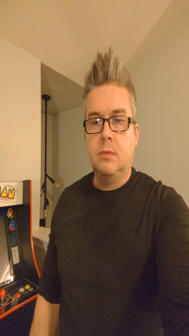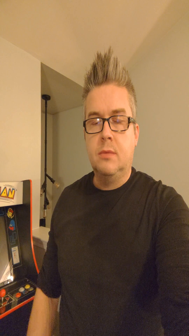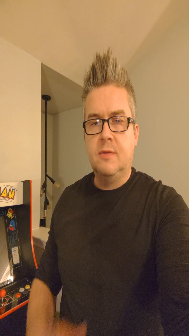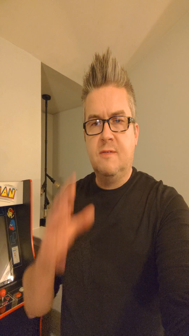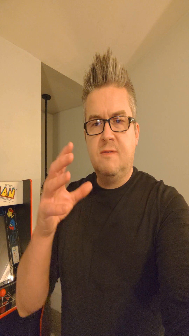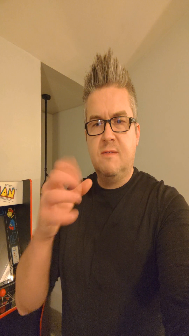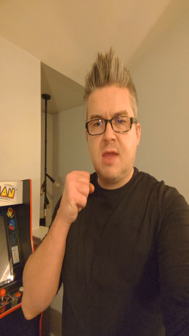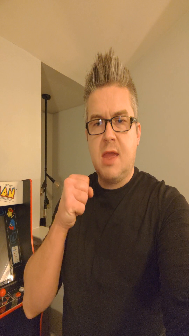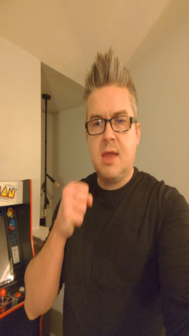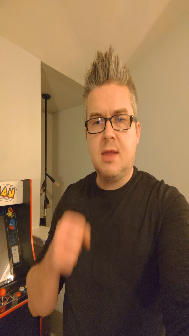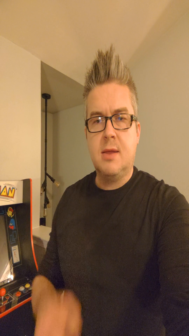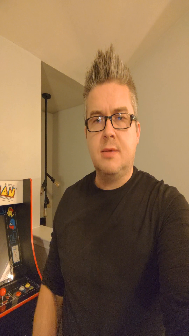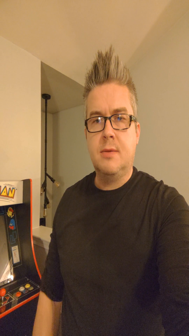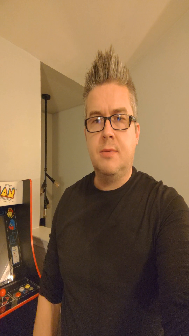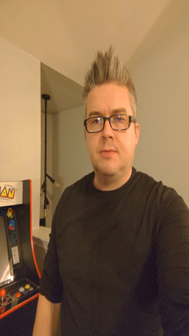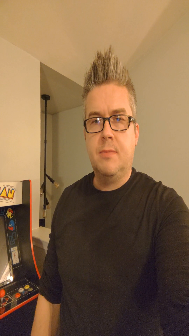fast